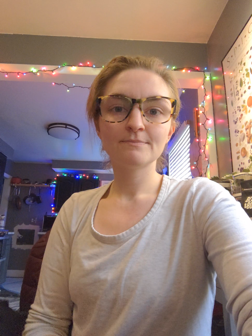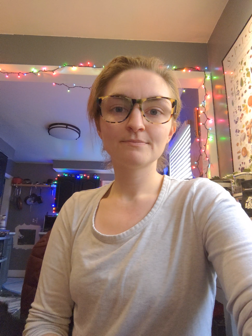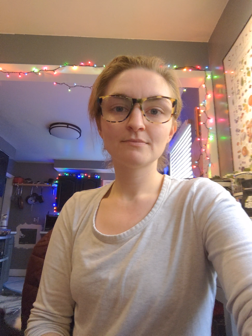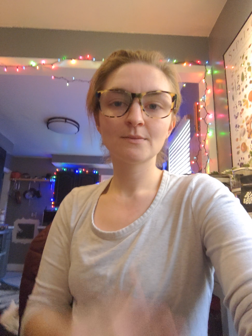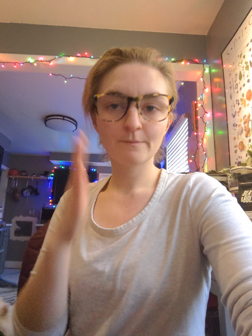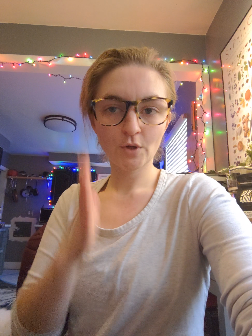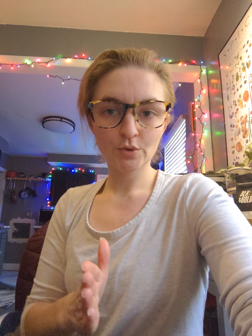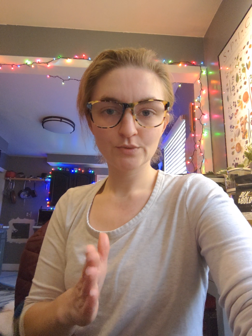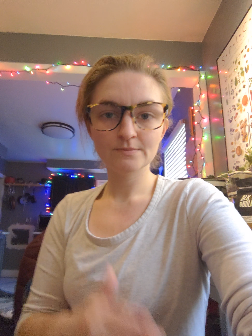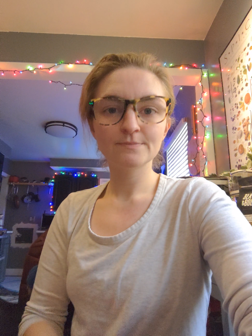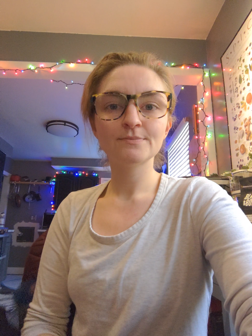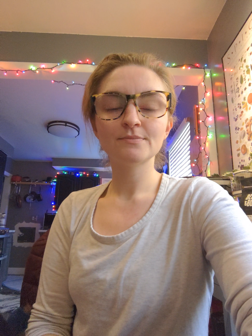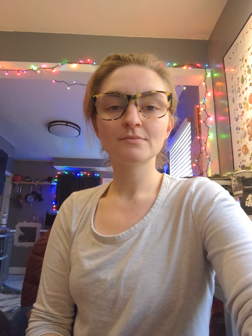person